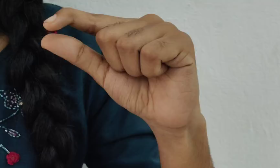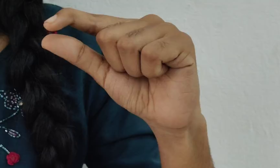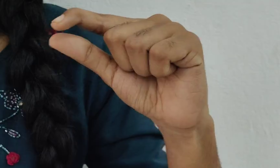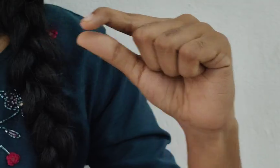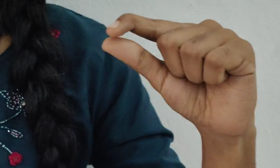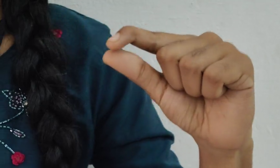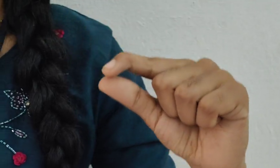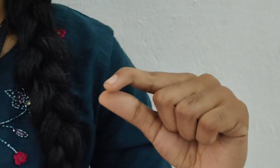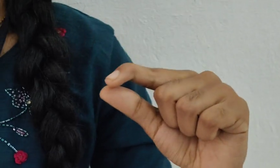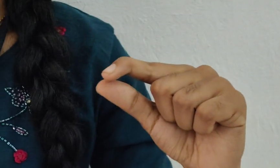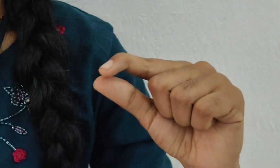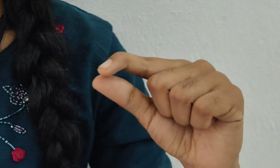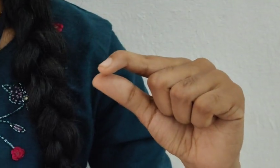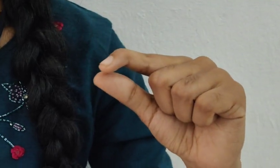ഊ